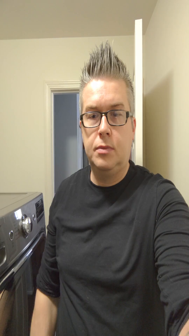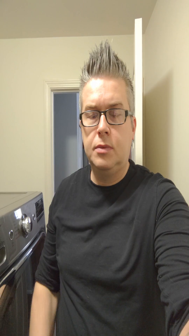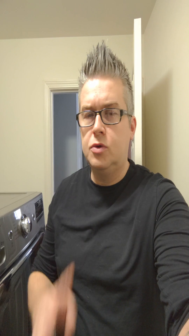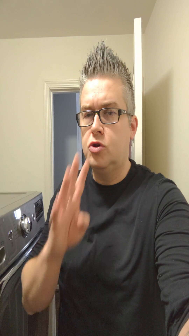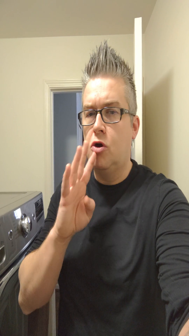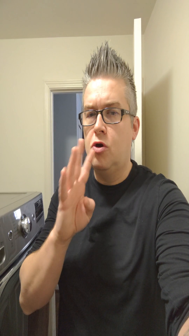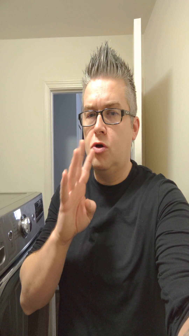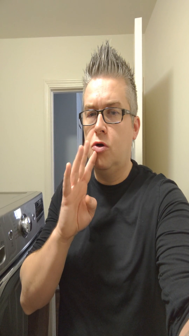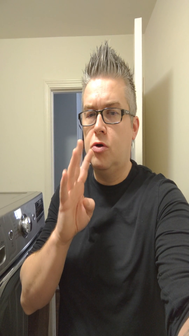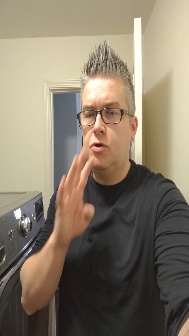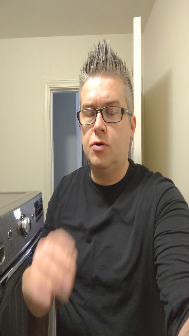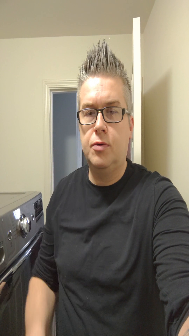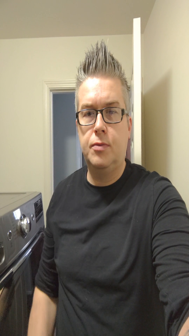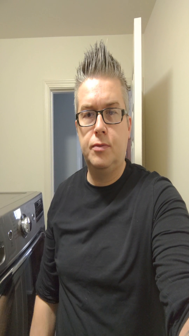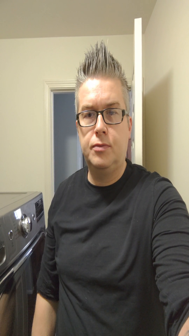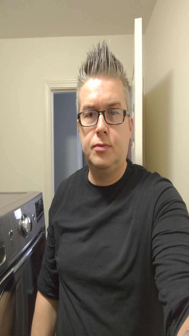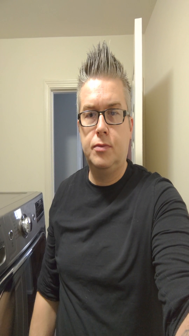talk